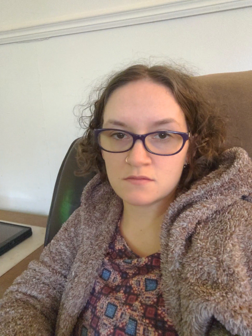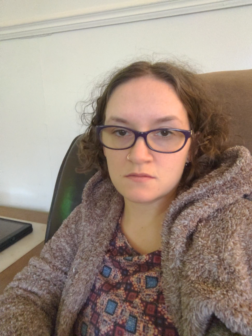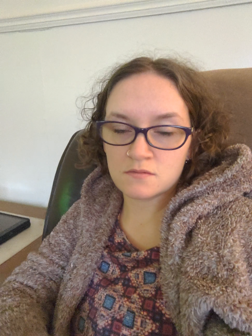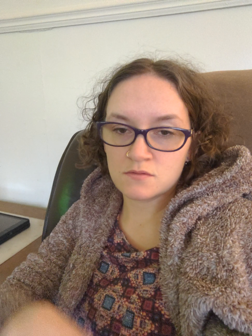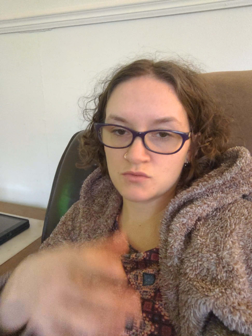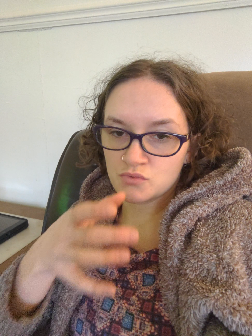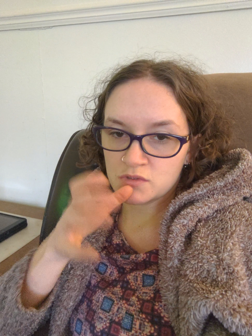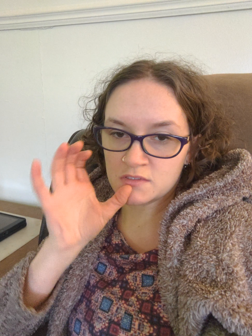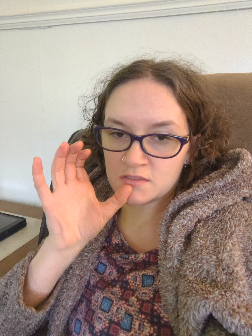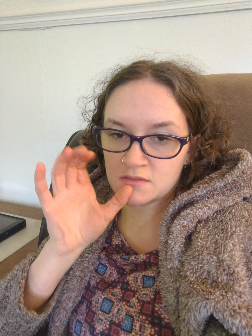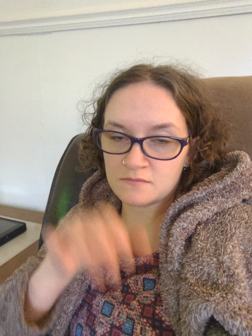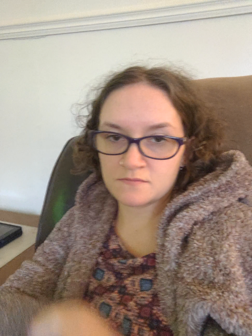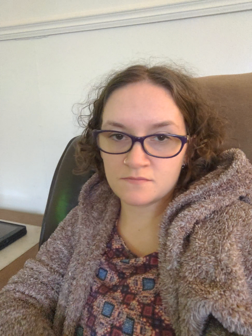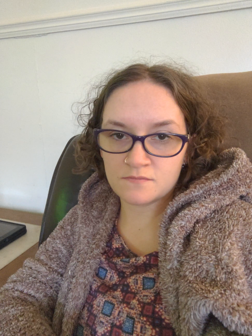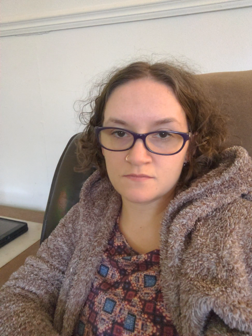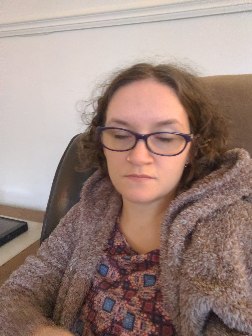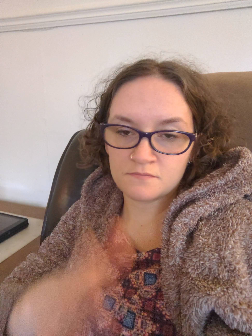drink